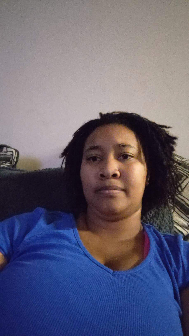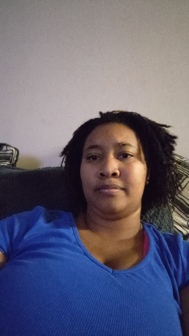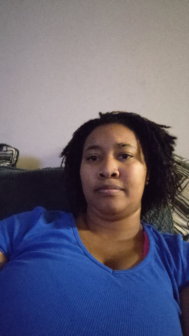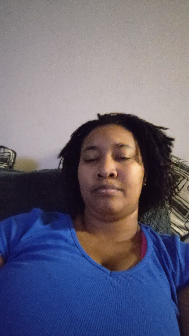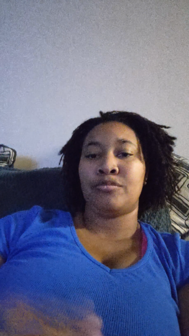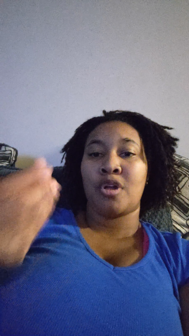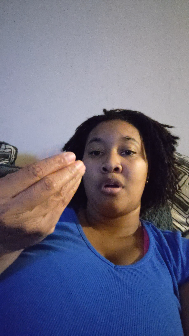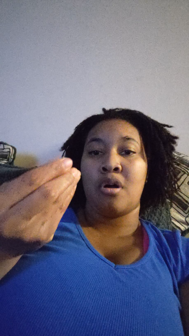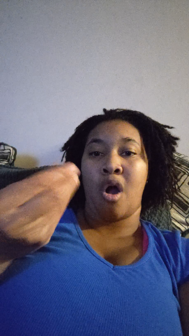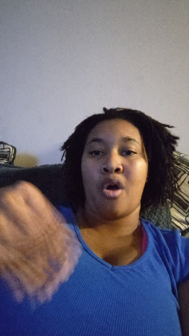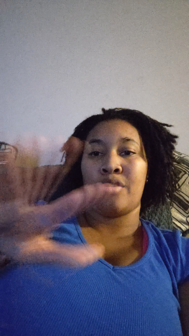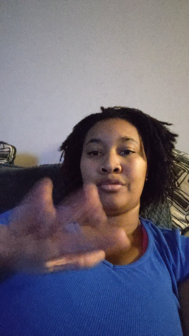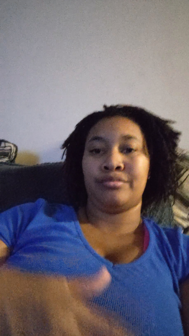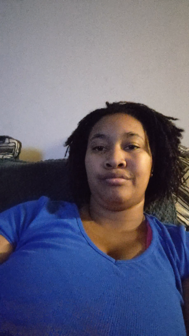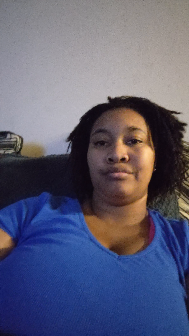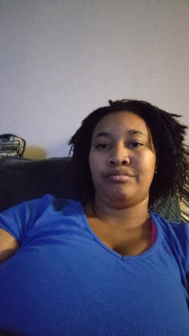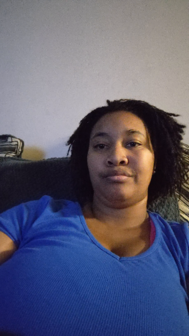garden